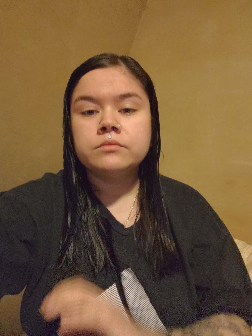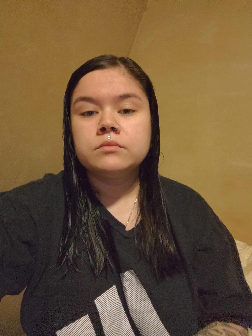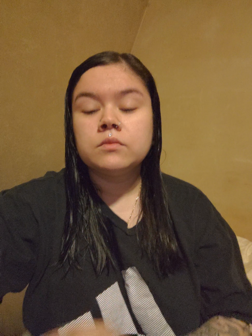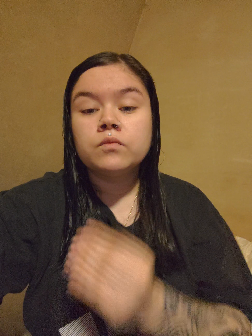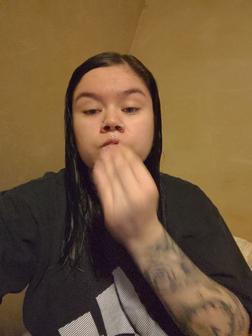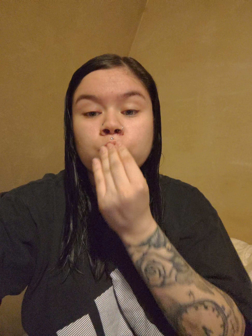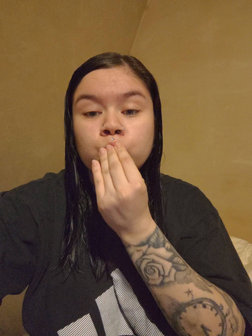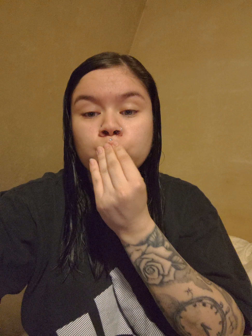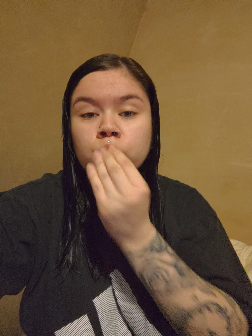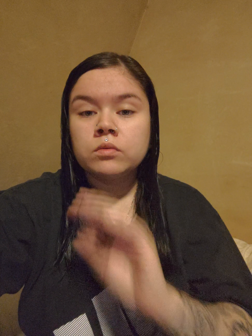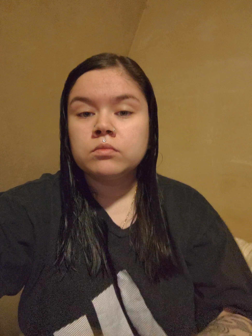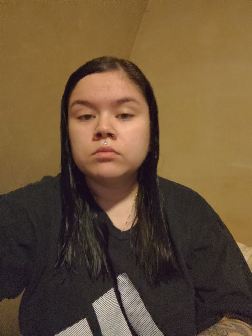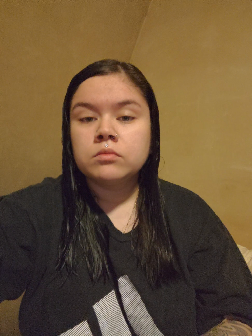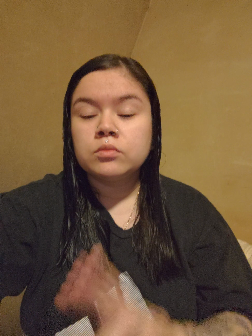food